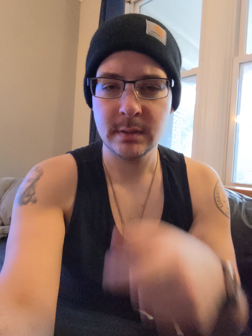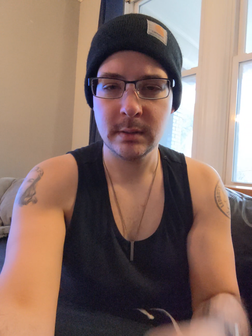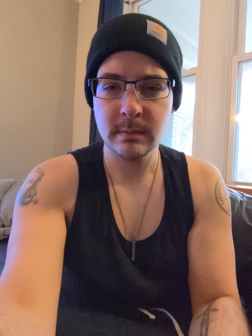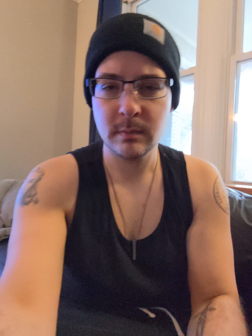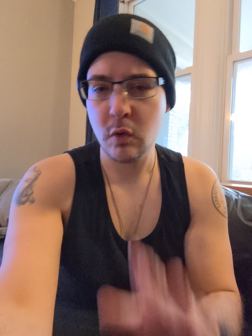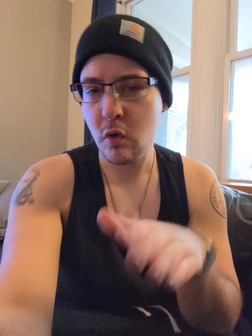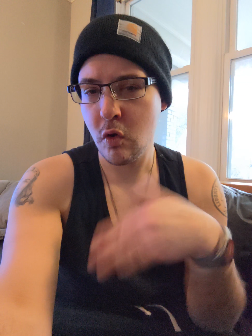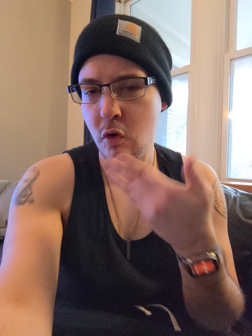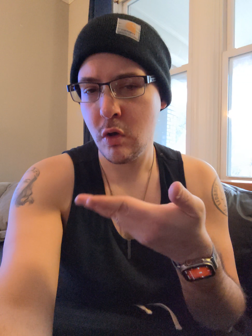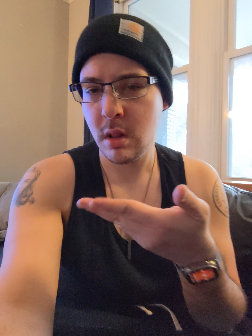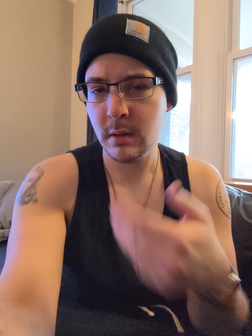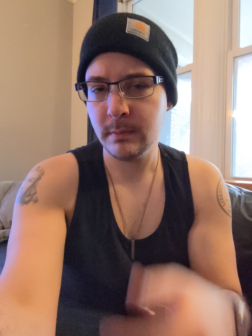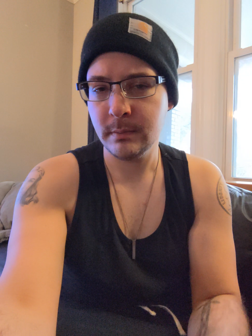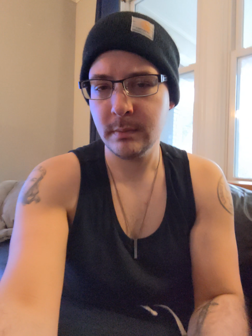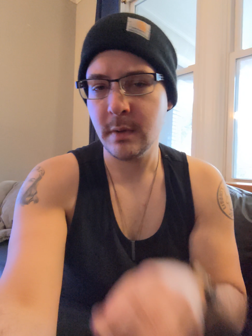all